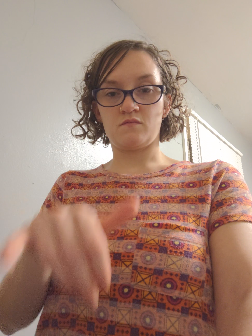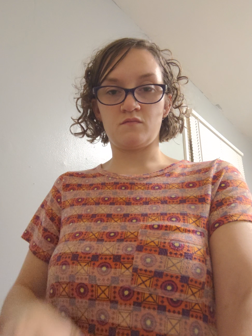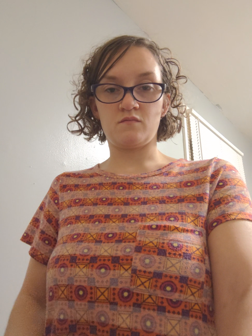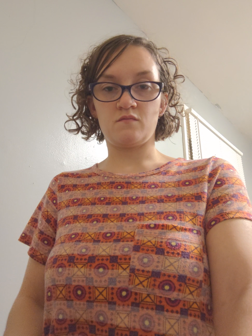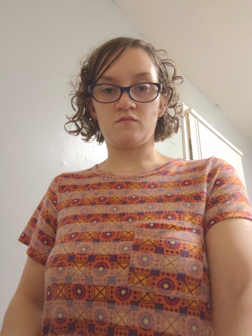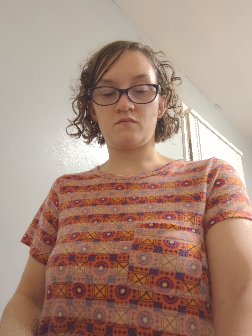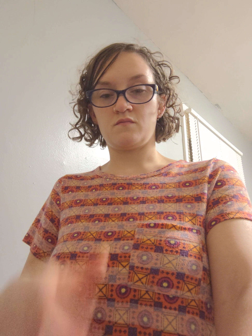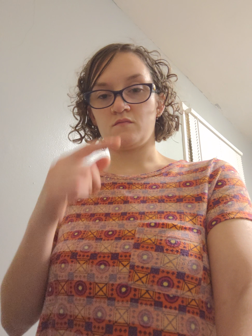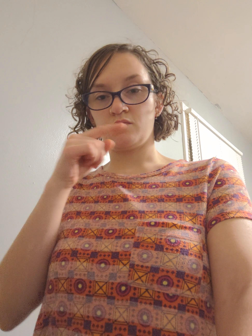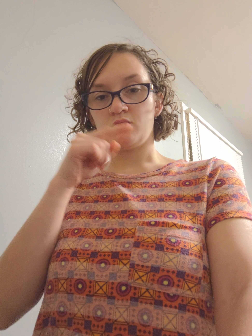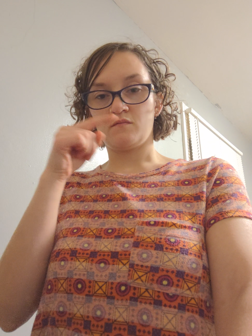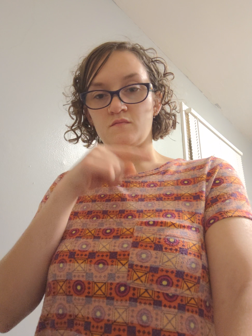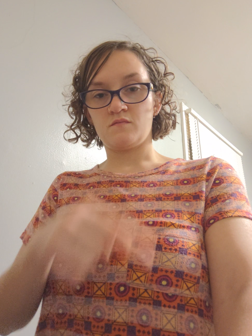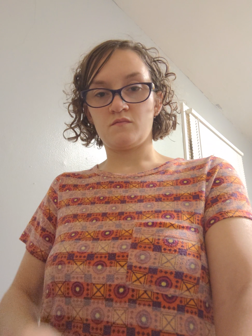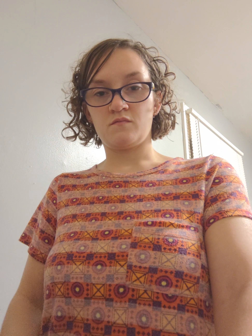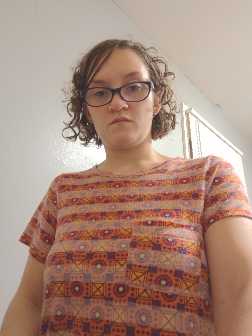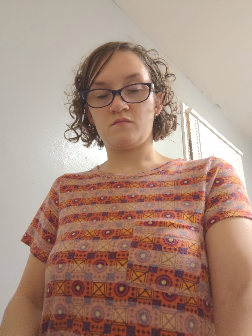toothbrush